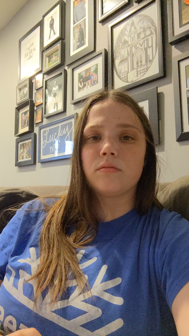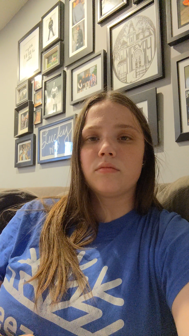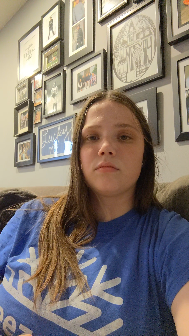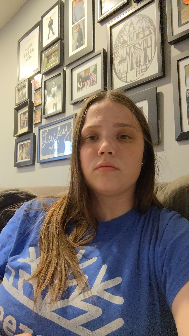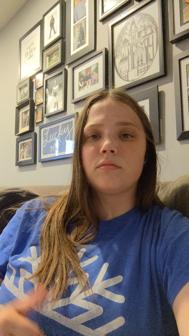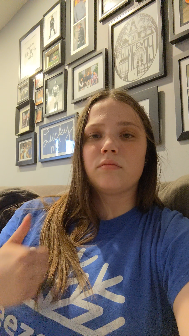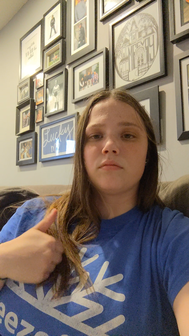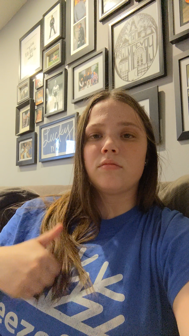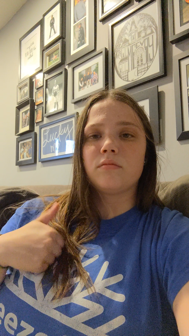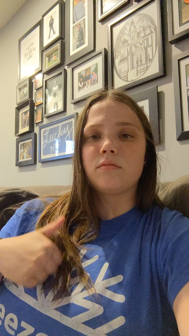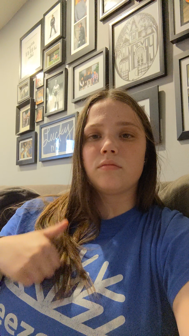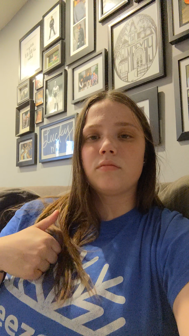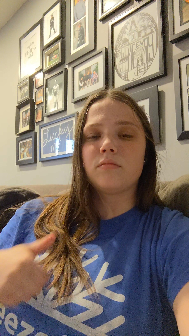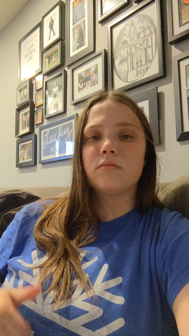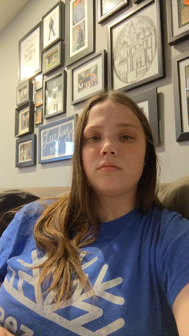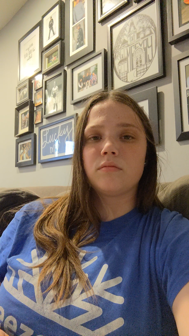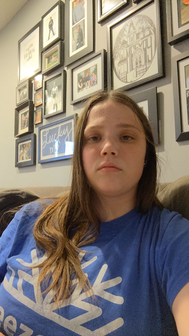bathtub